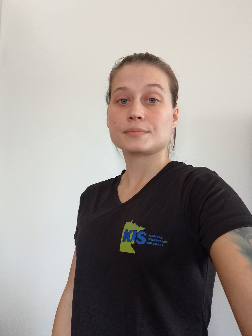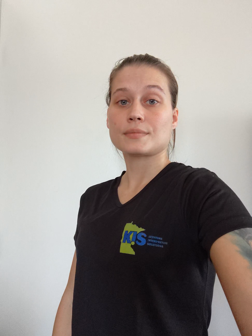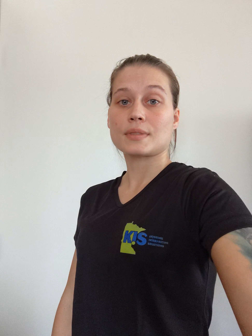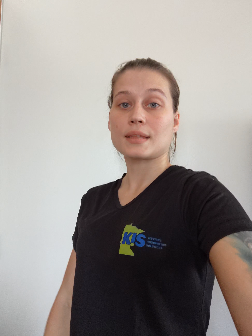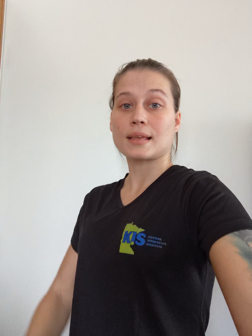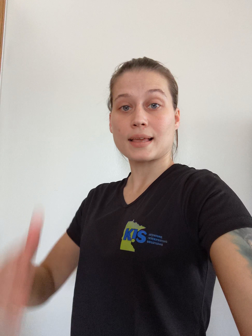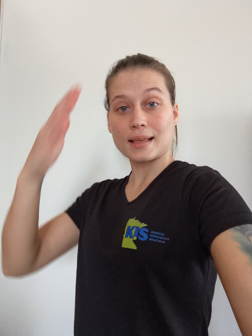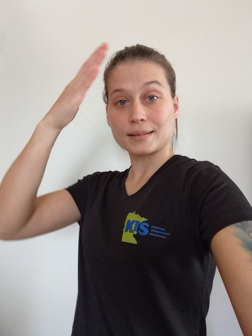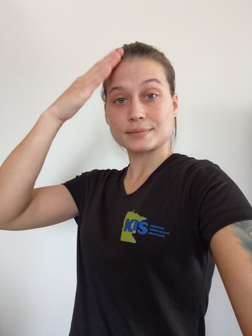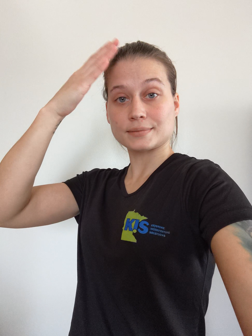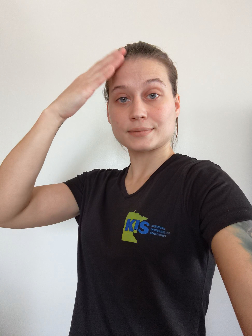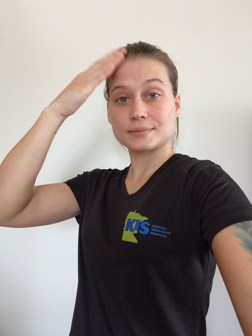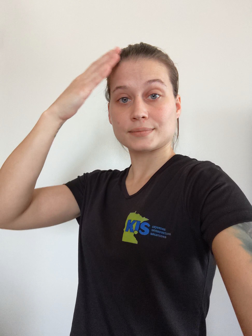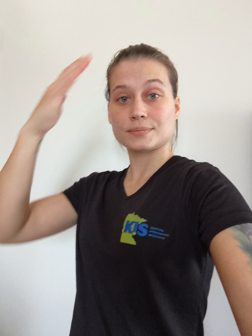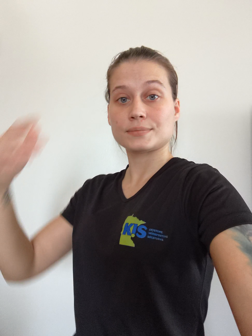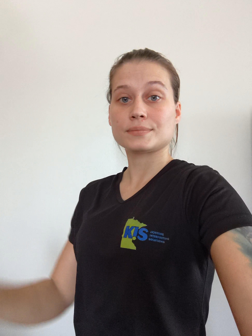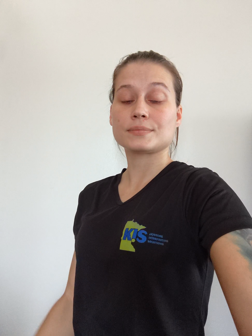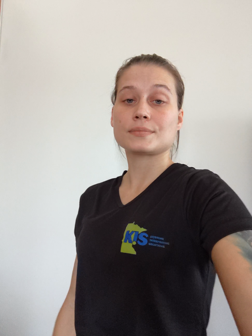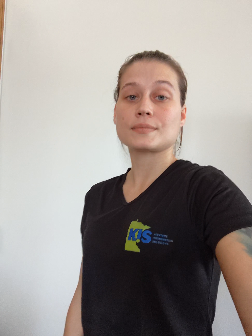hat